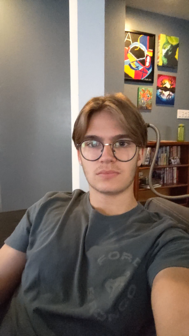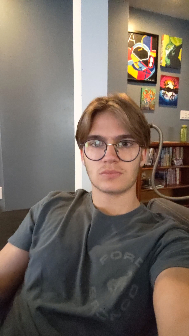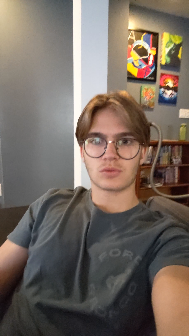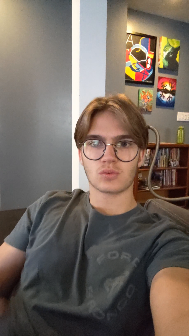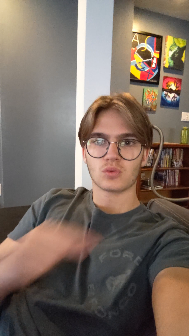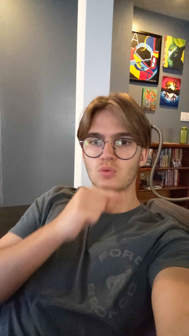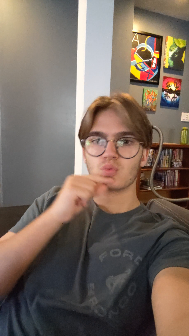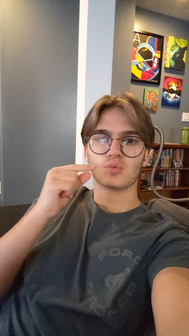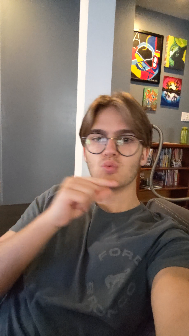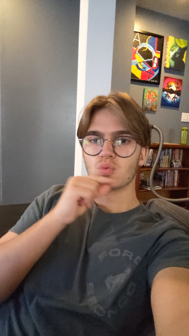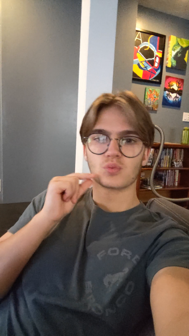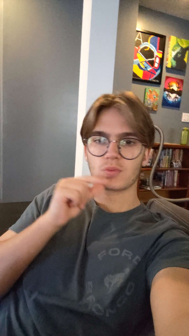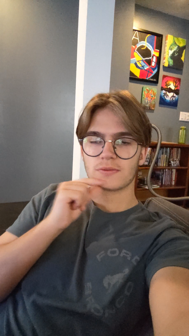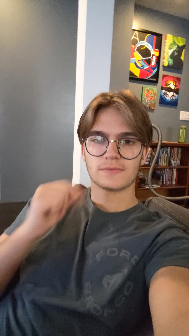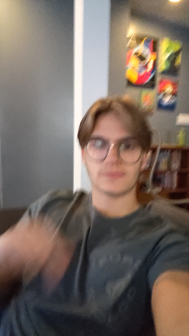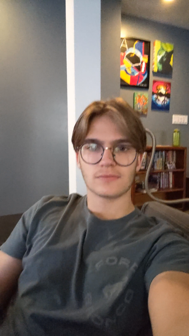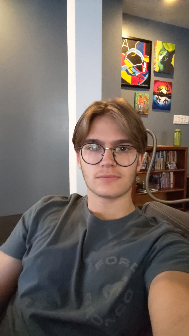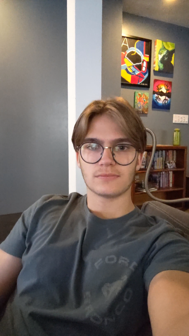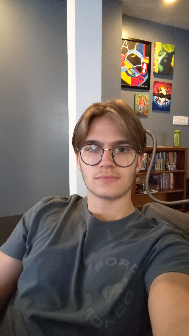glue